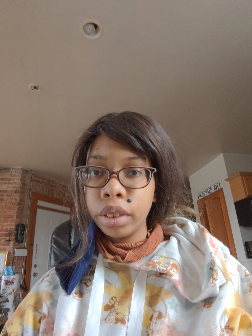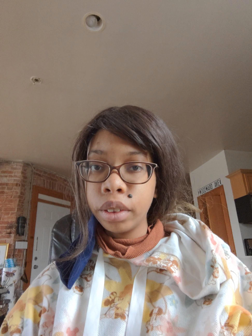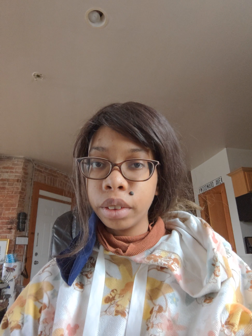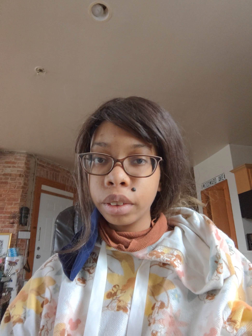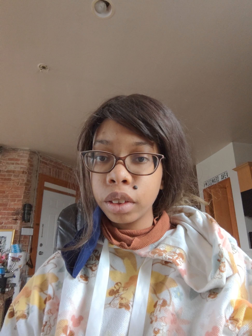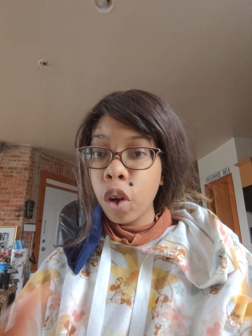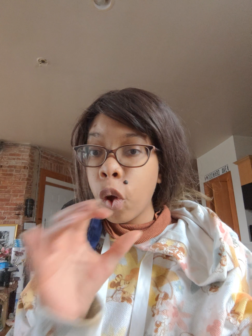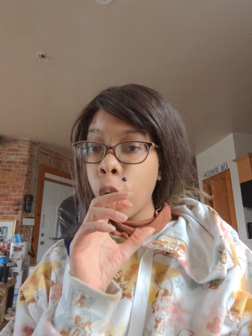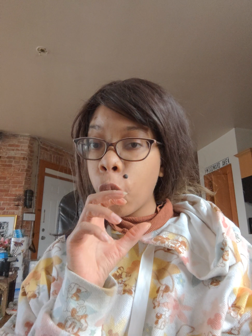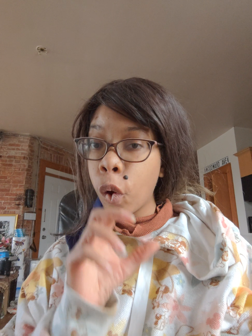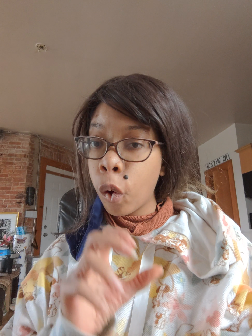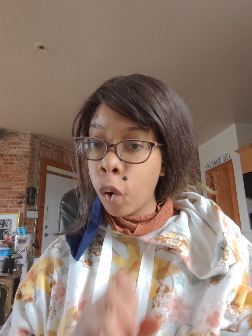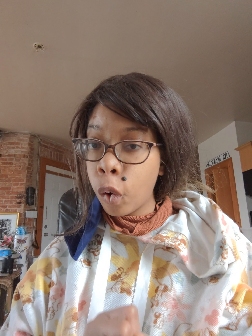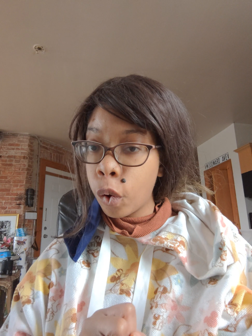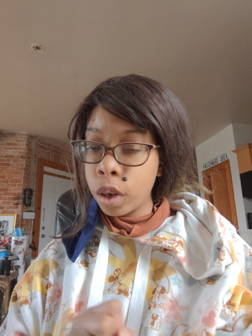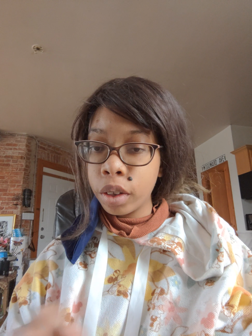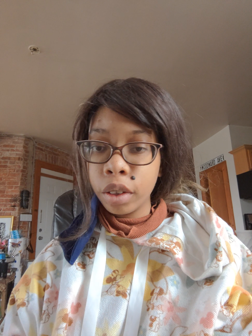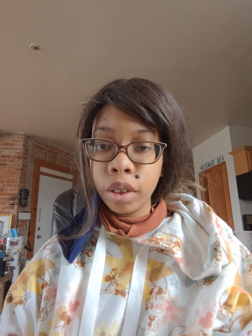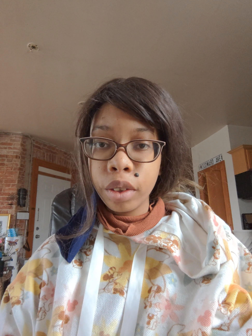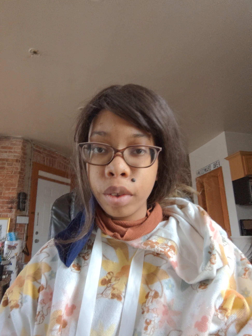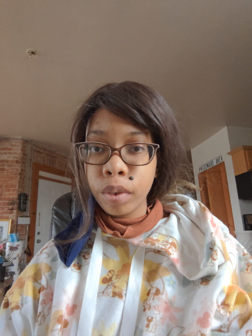old